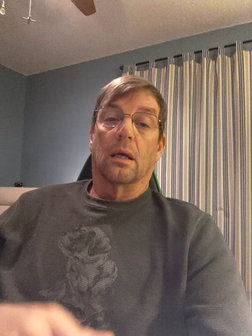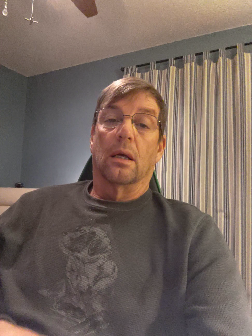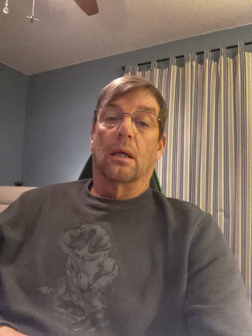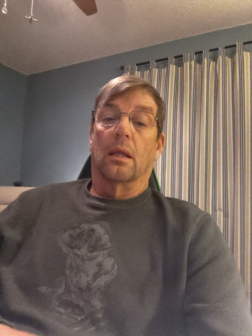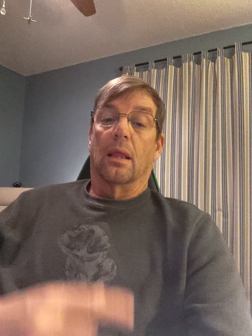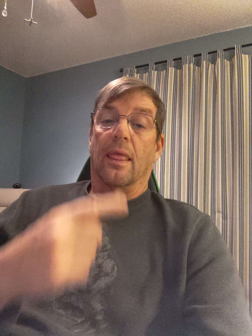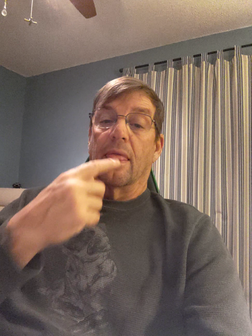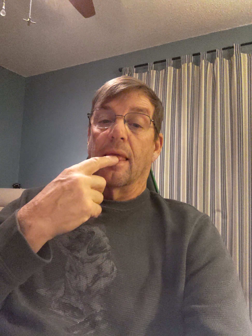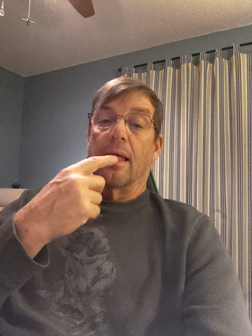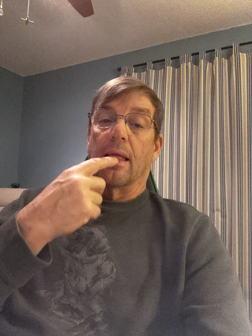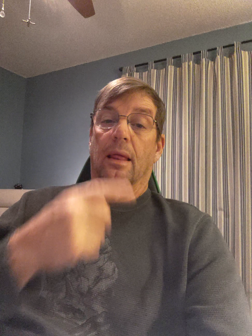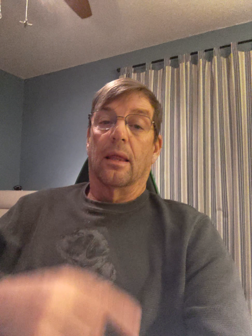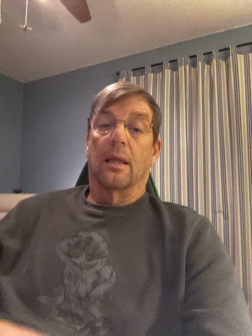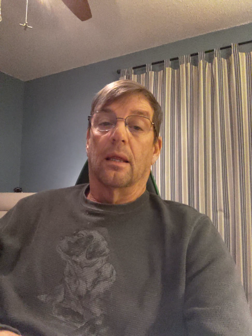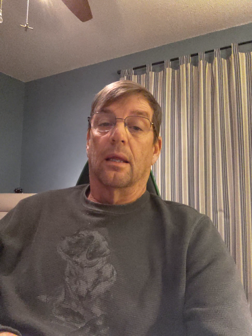tongue